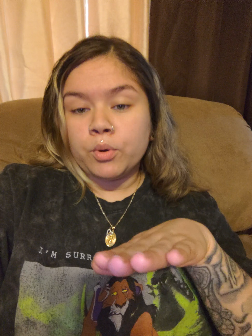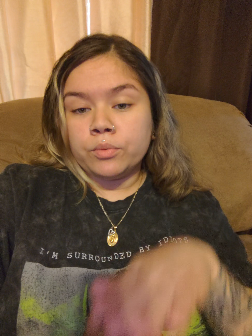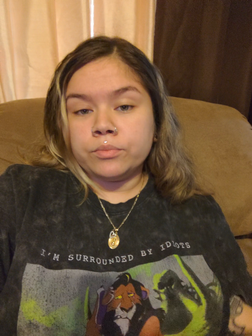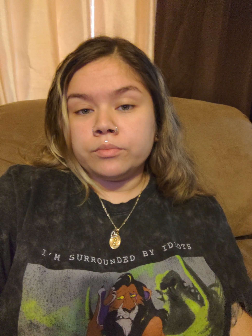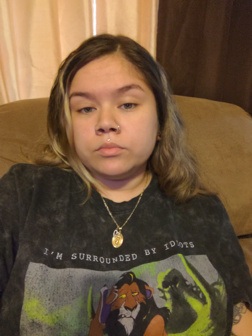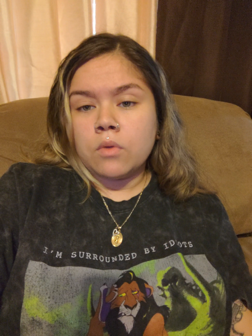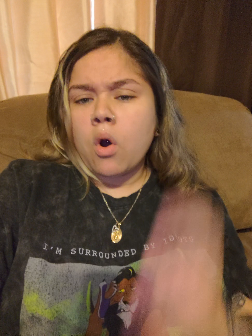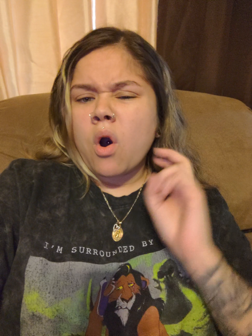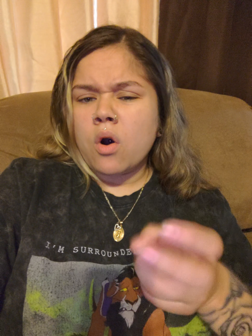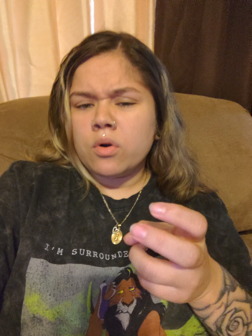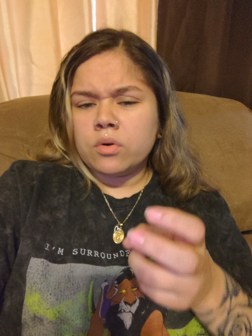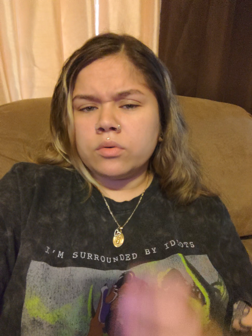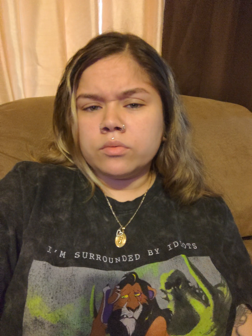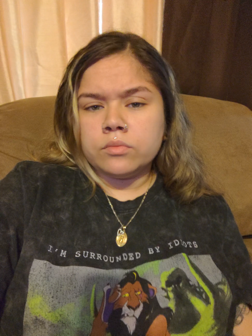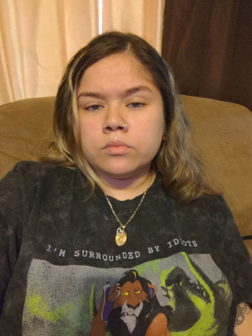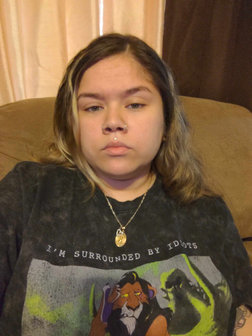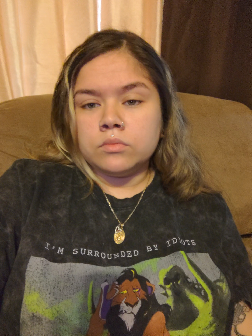hard